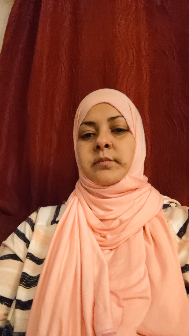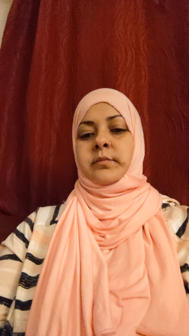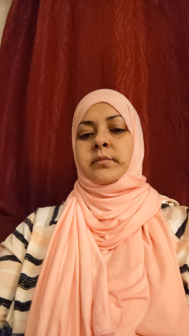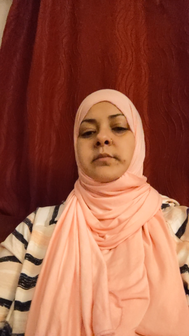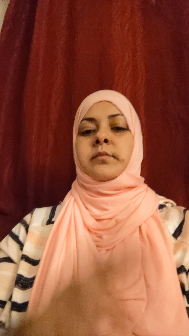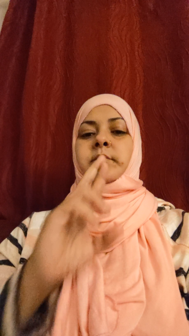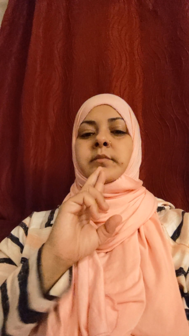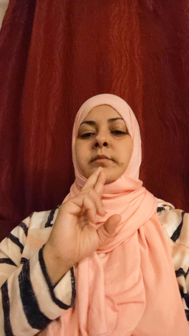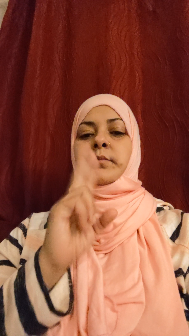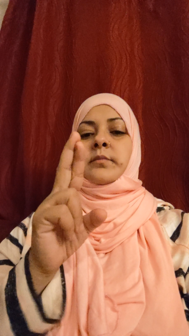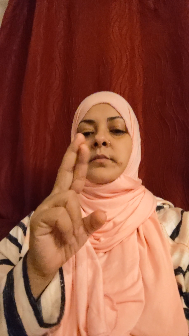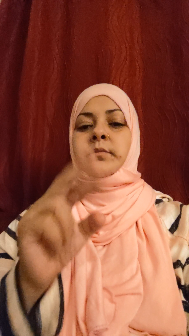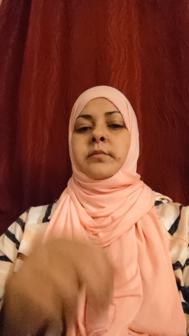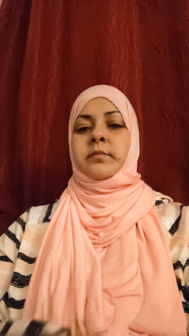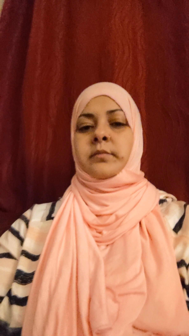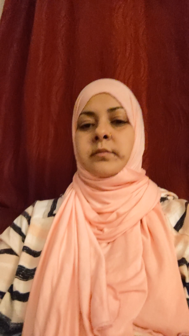are